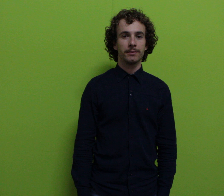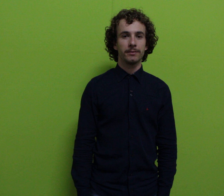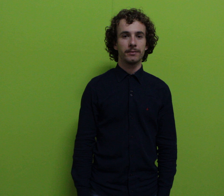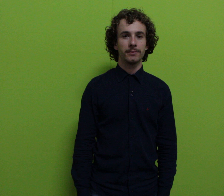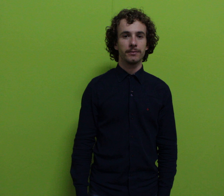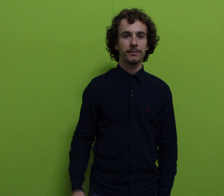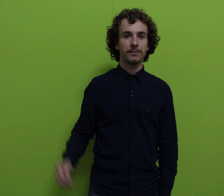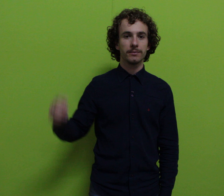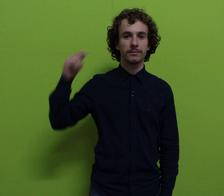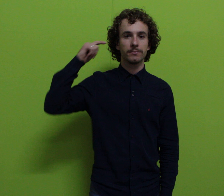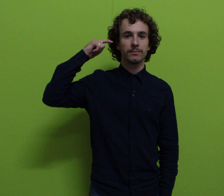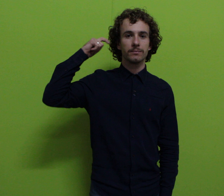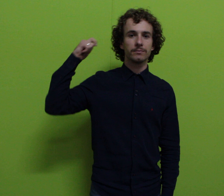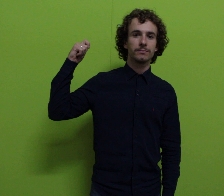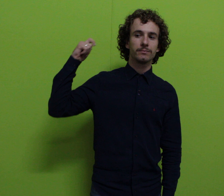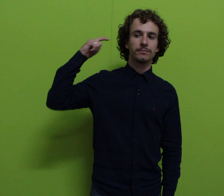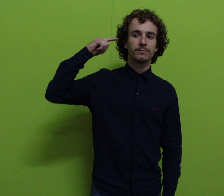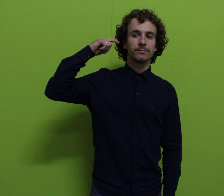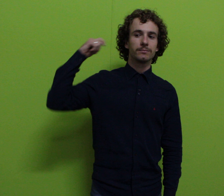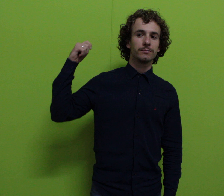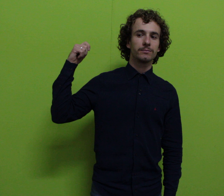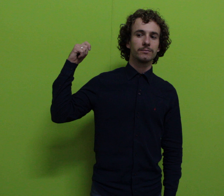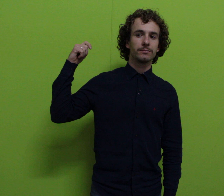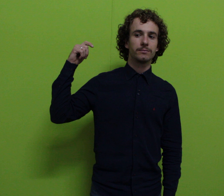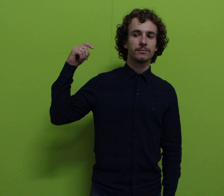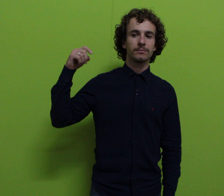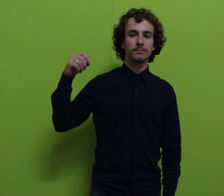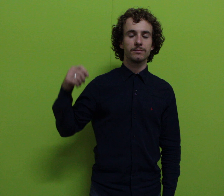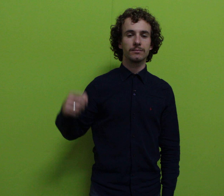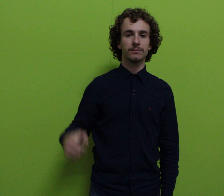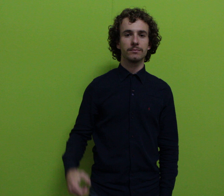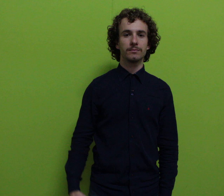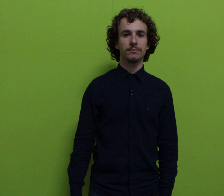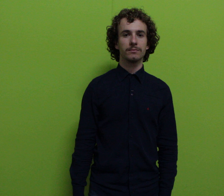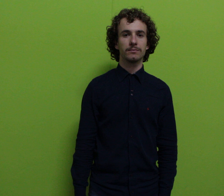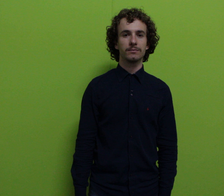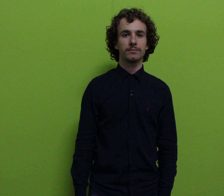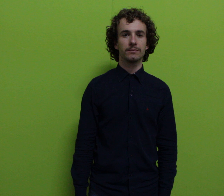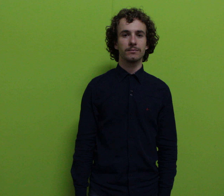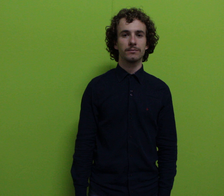barulho